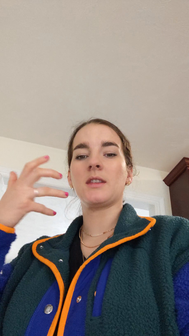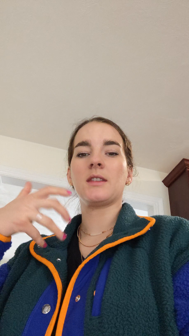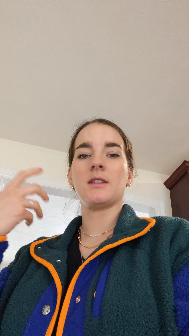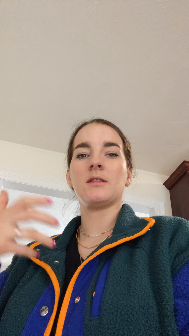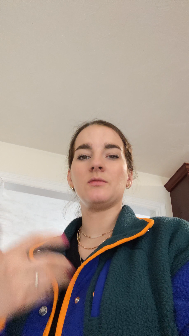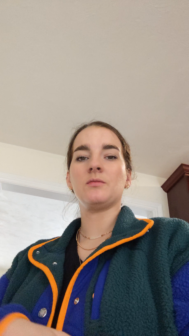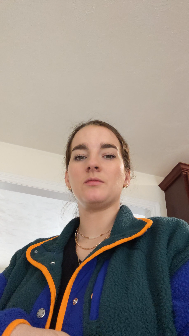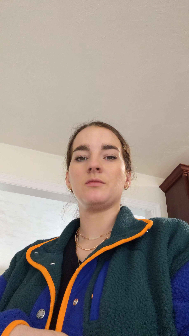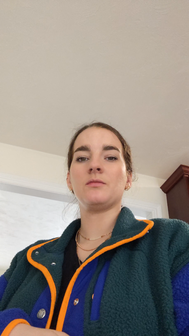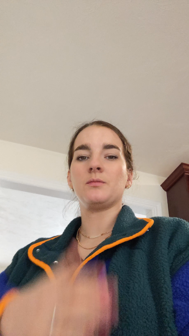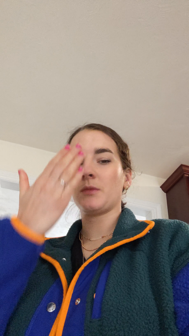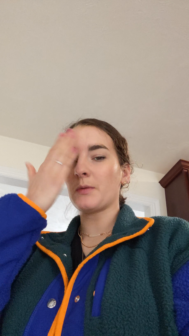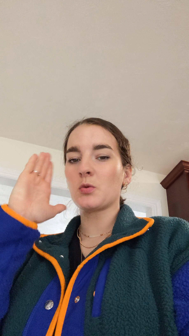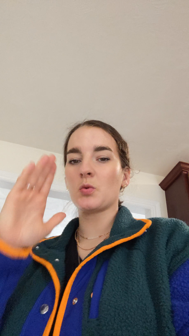peekaboo